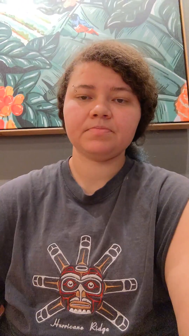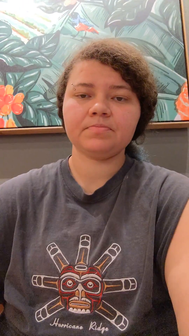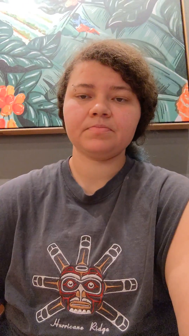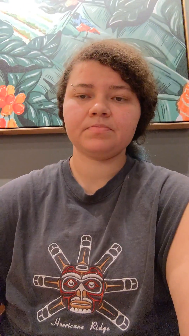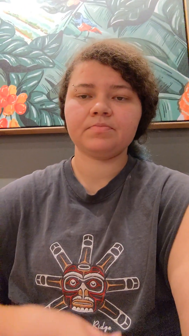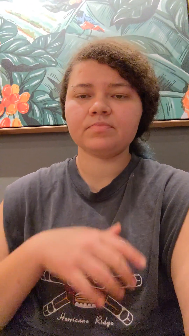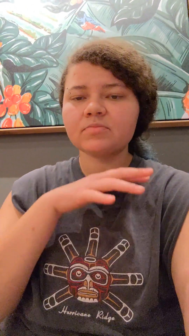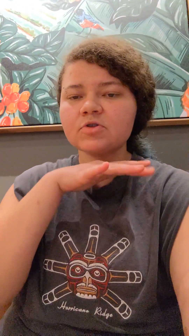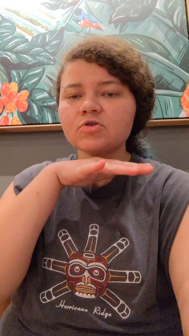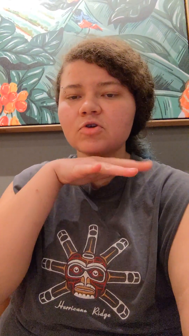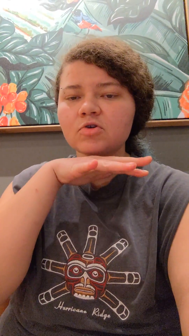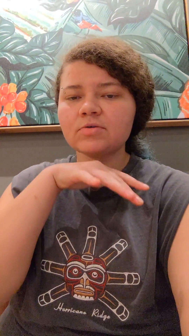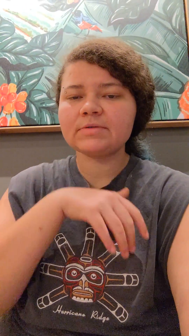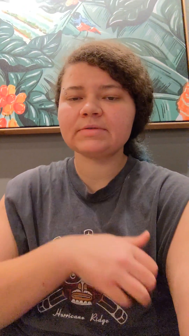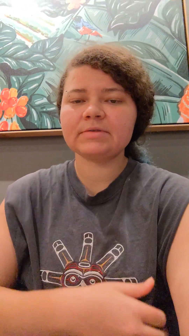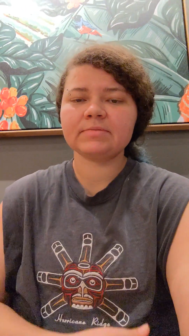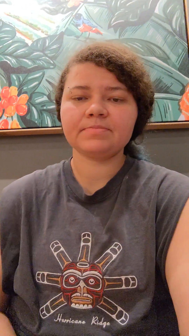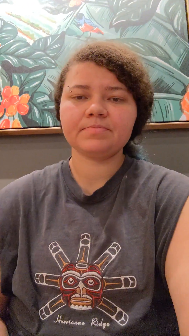naughty